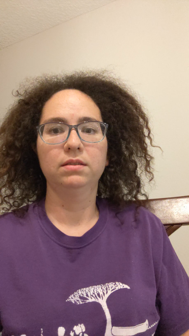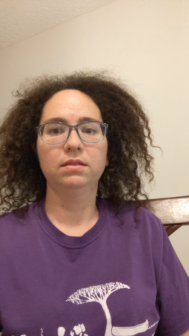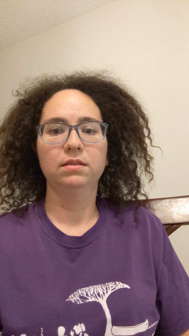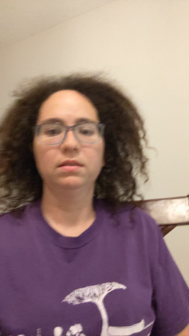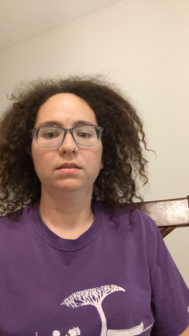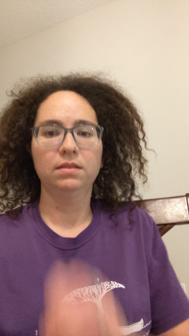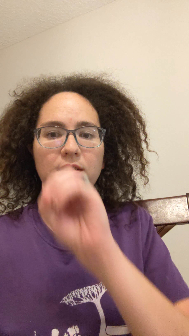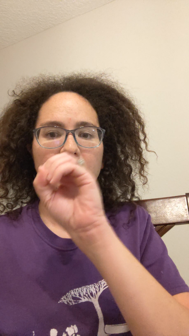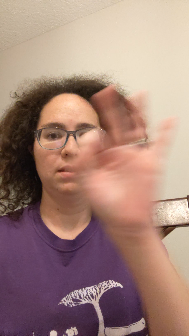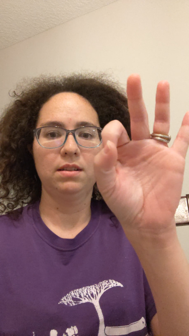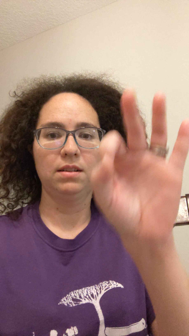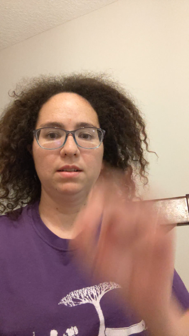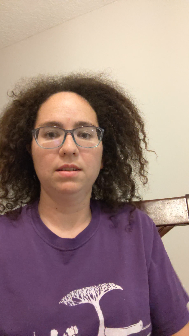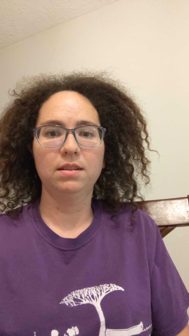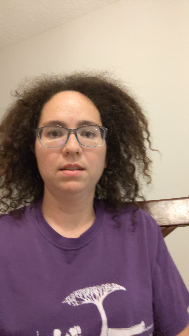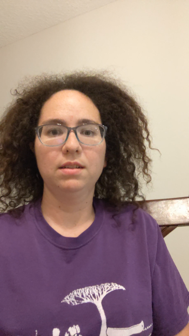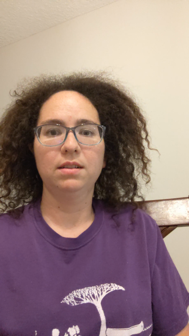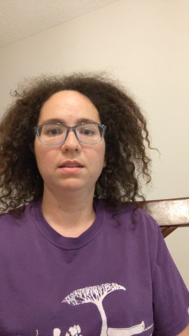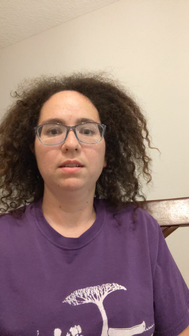off